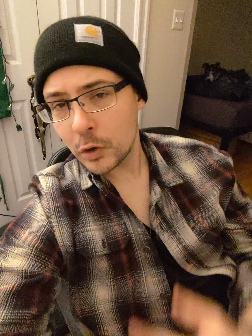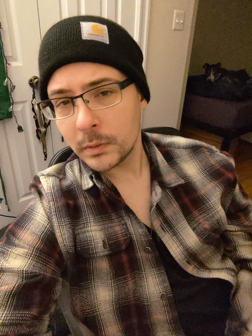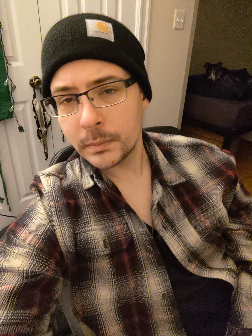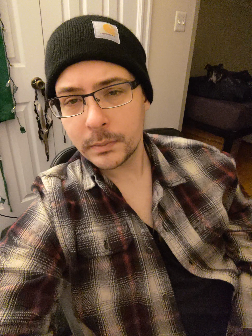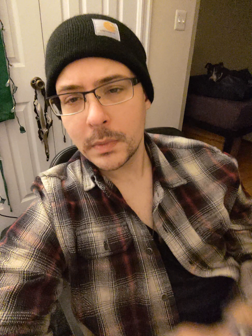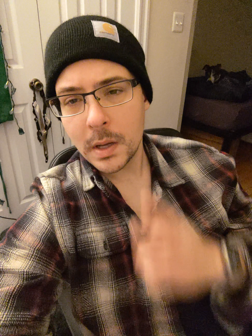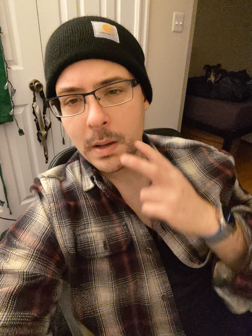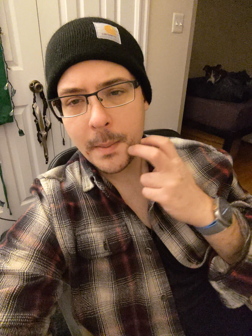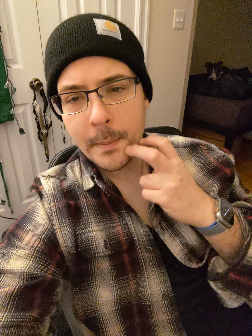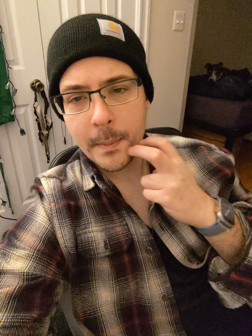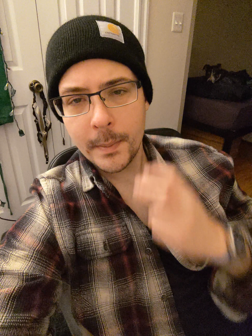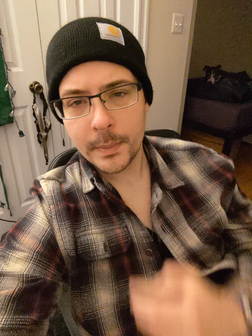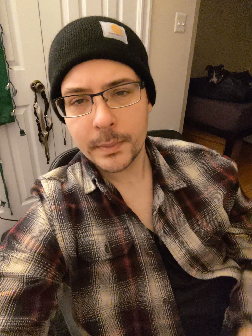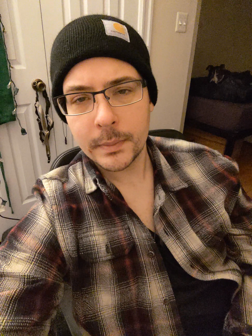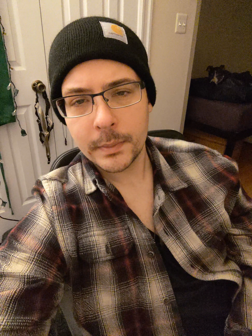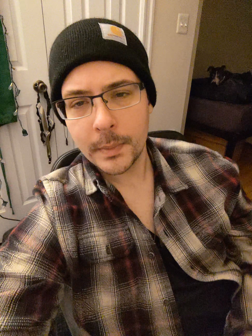gum